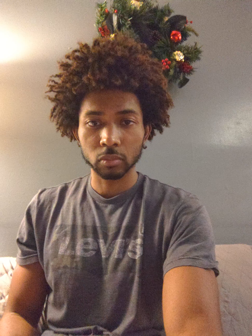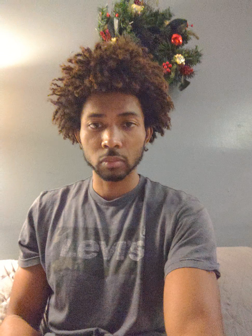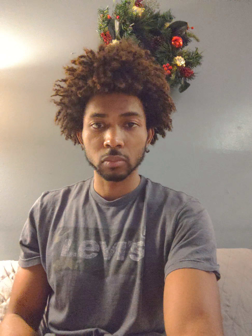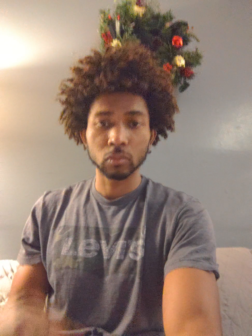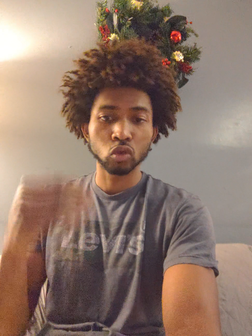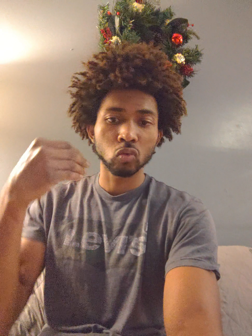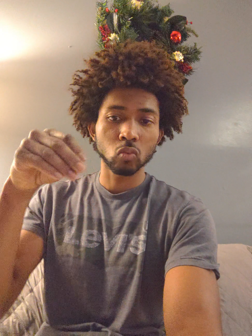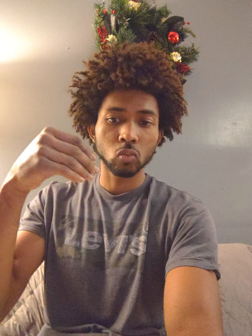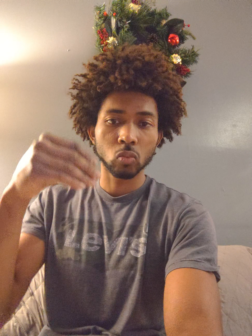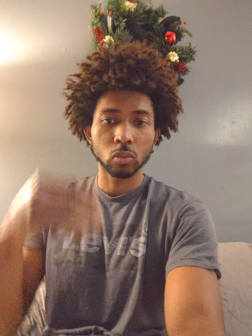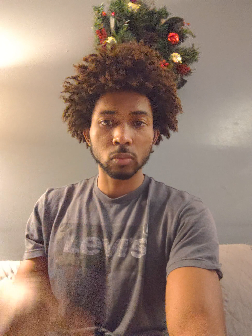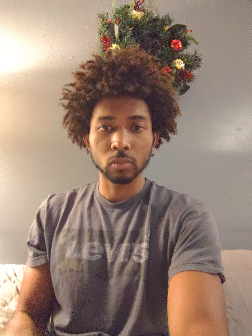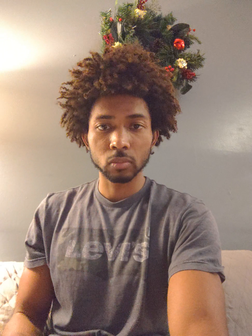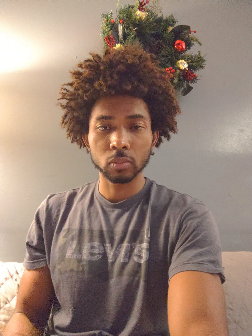store